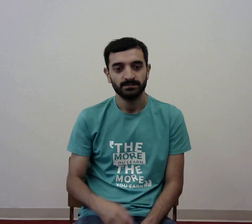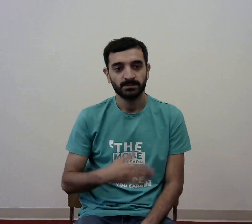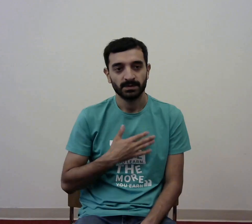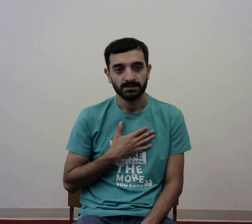mən